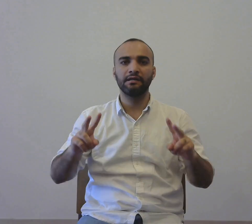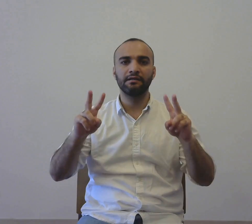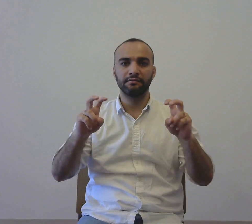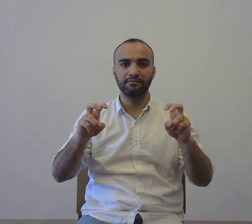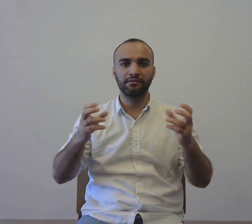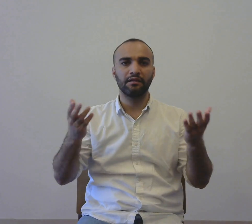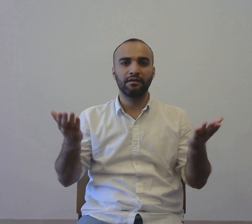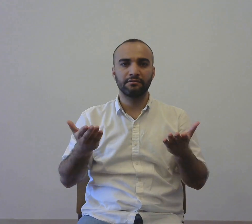hansı